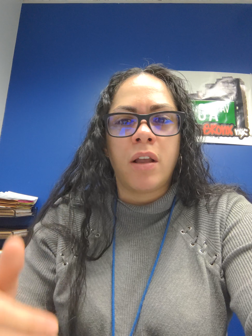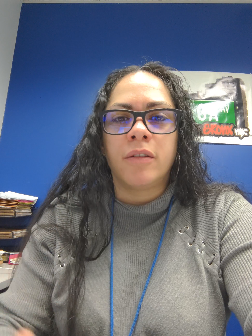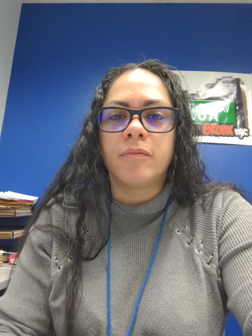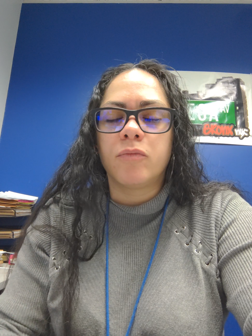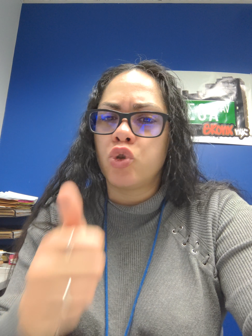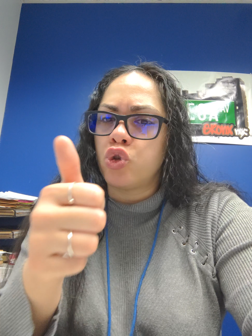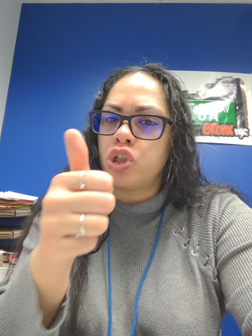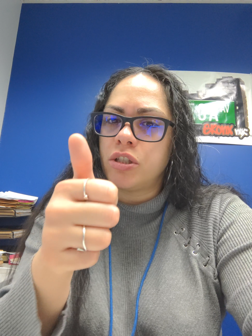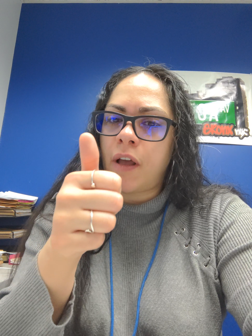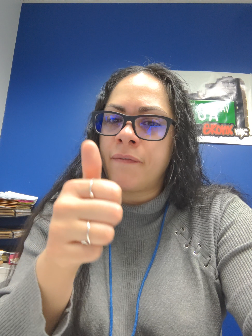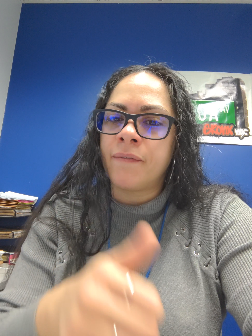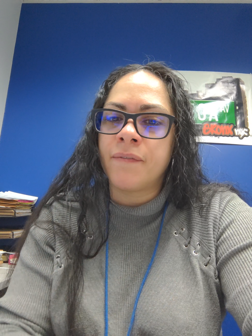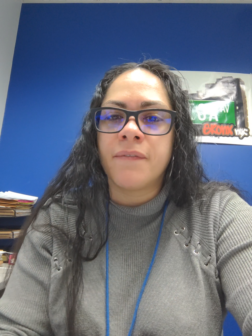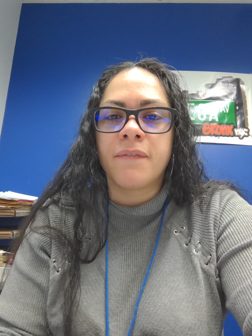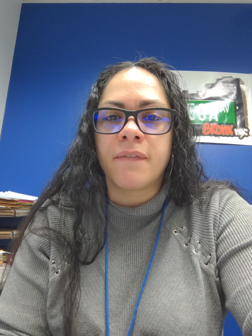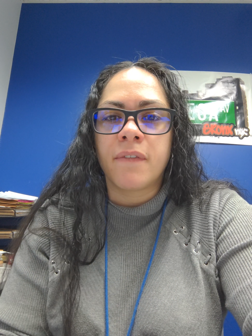yourself